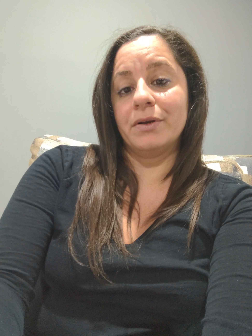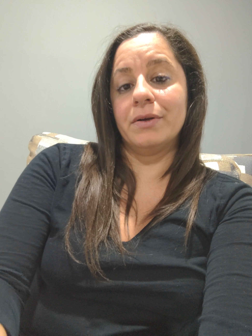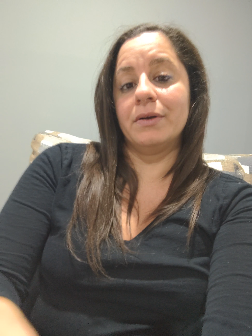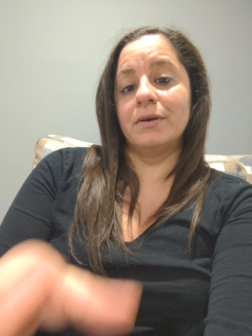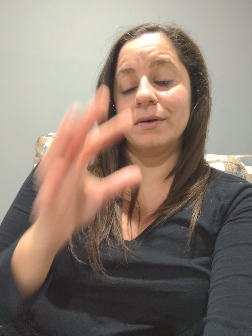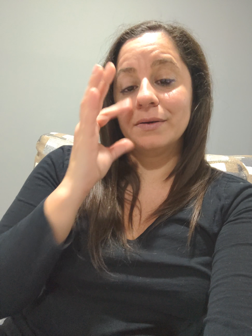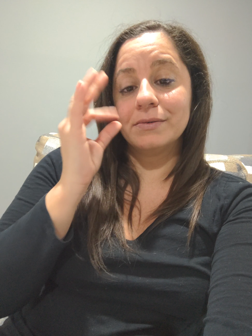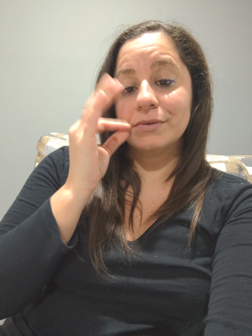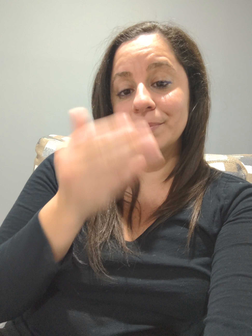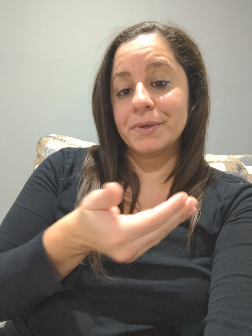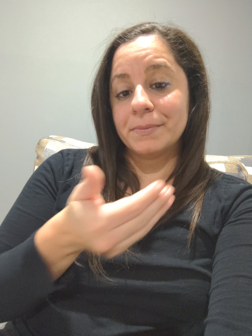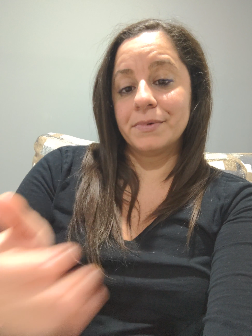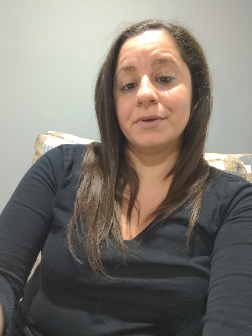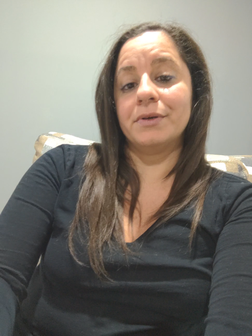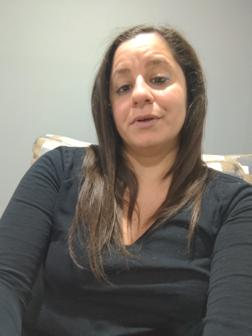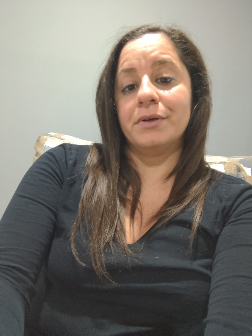kitty